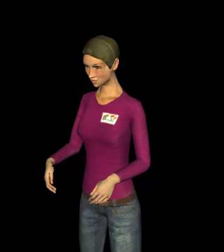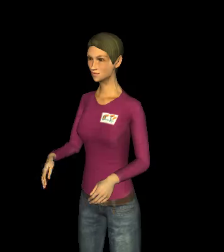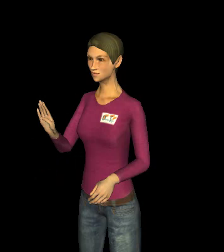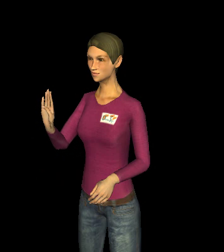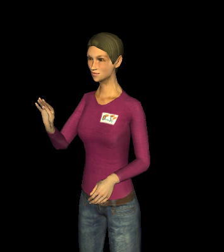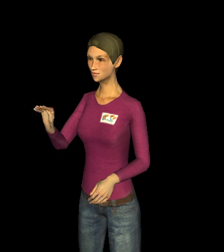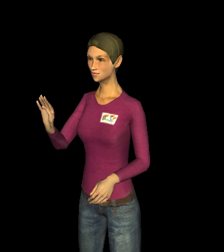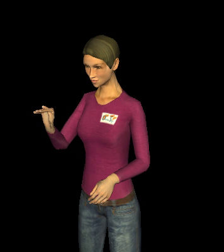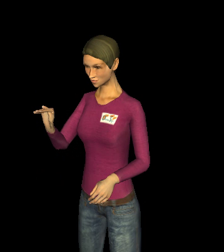أزرق